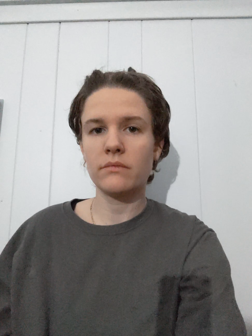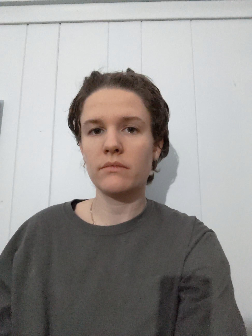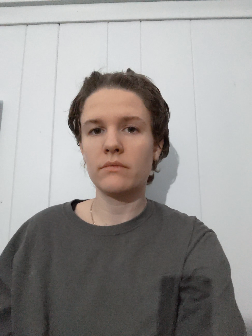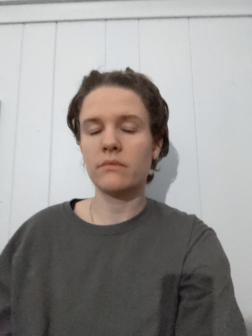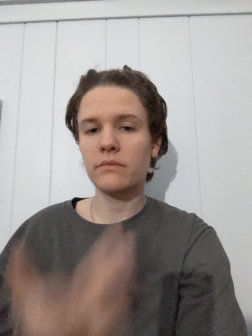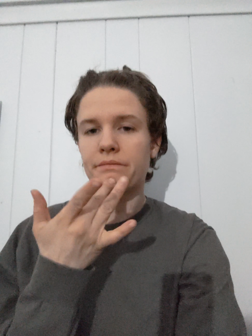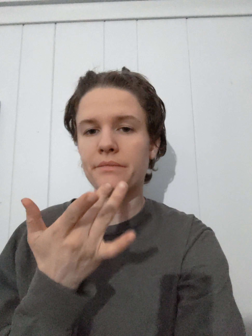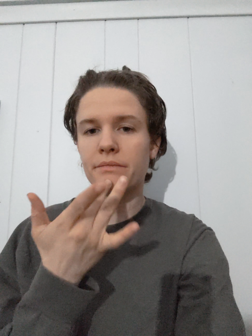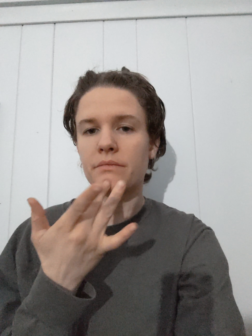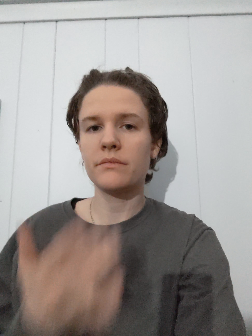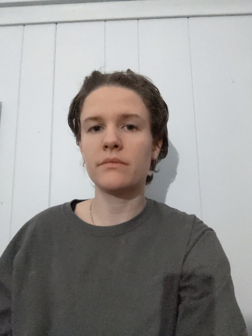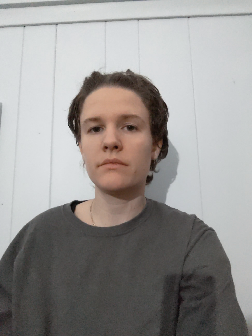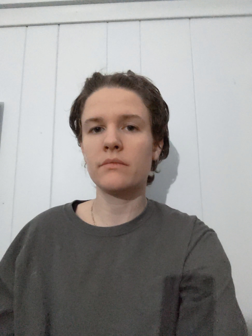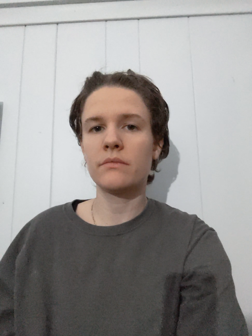taste